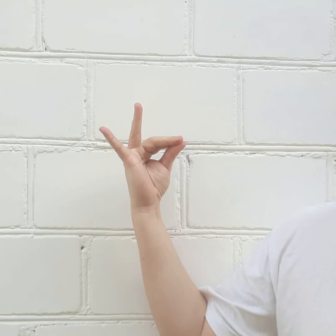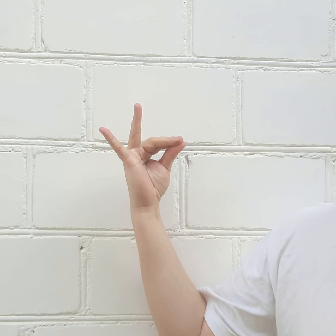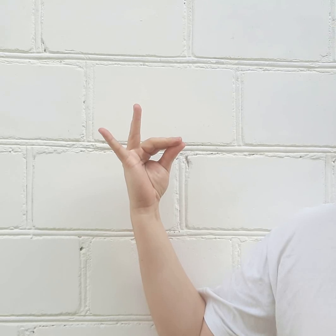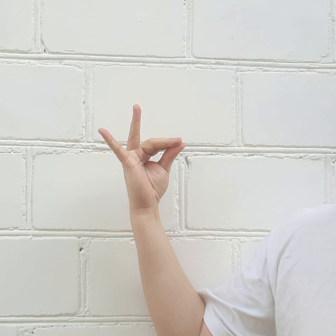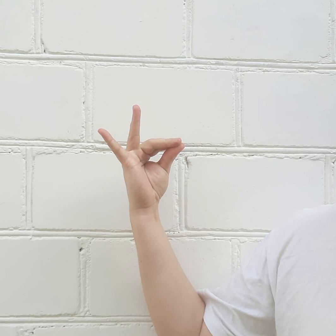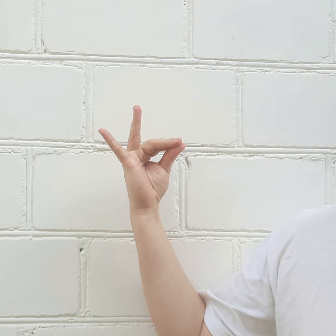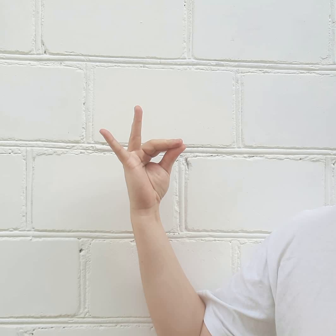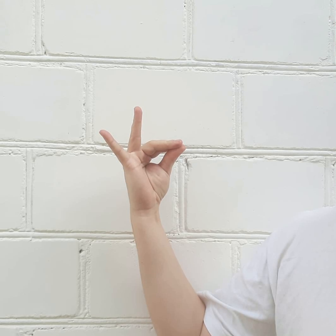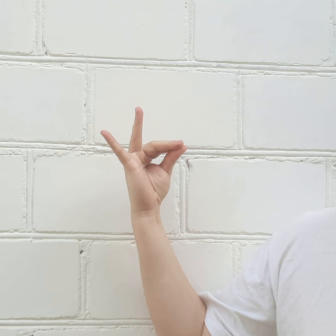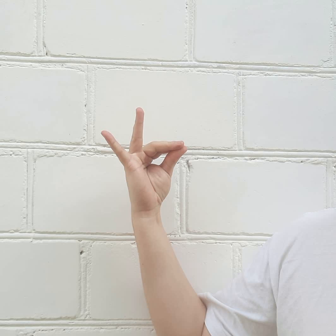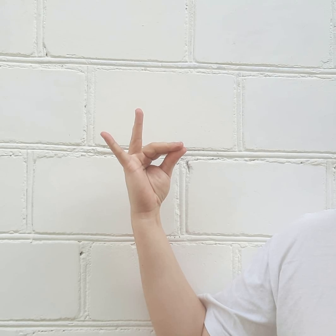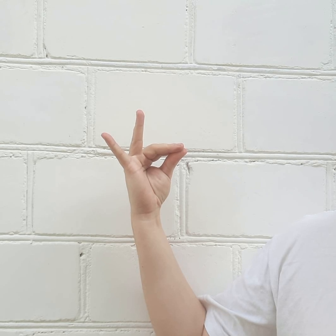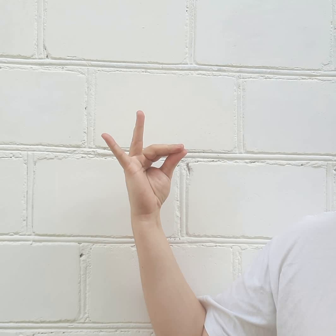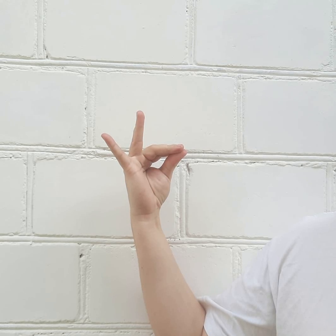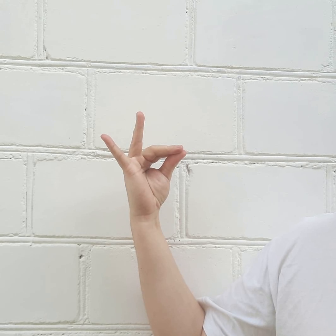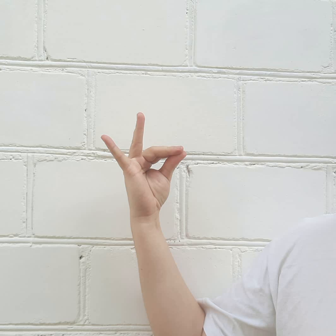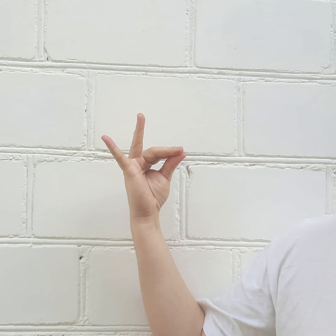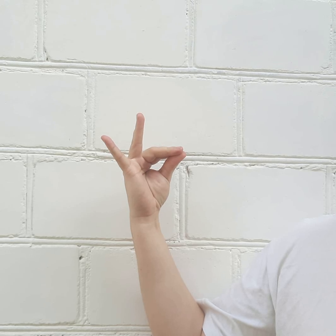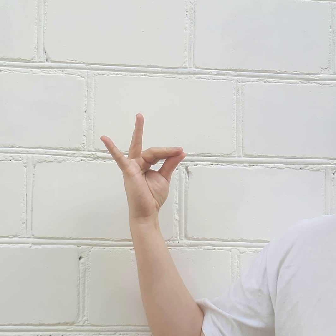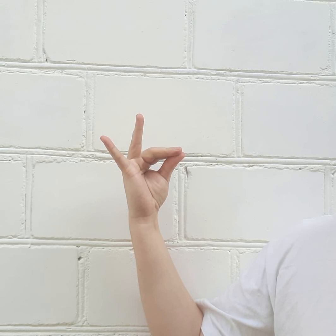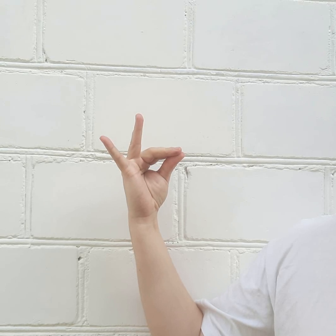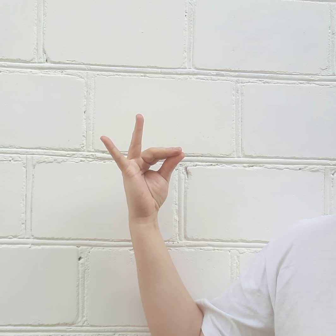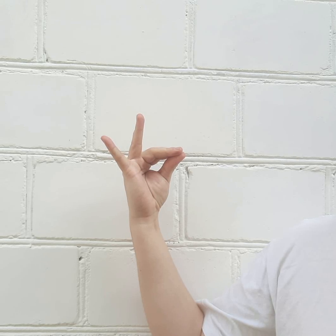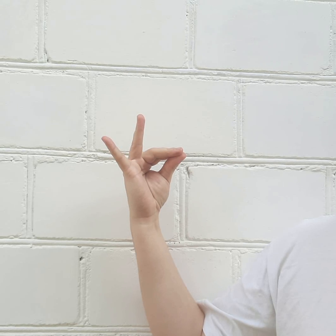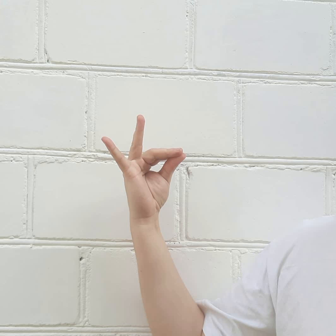И